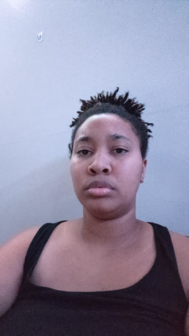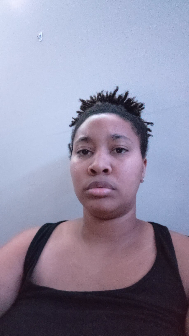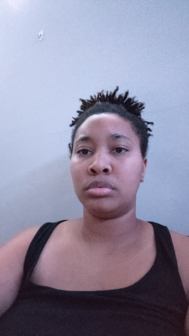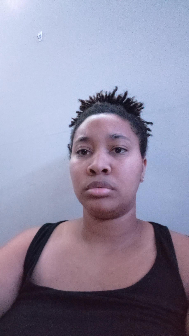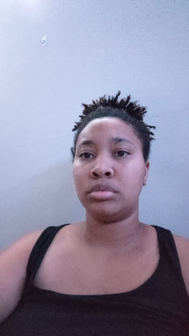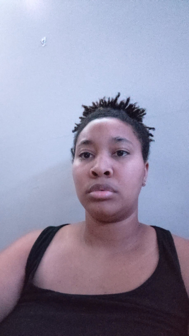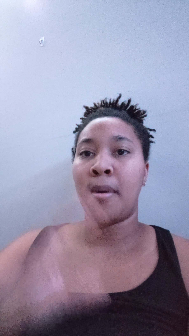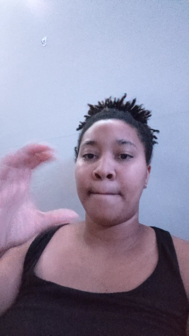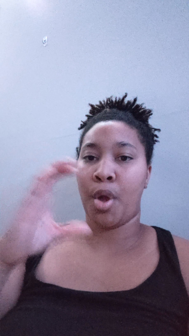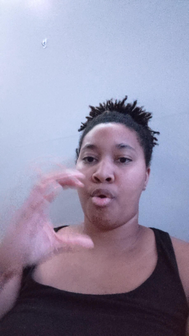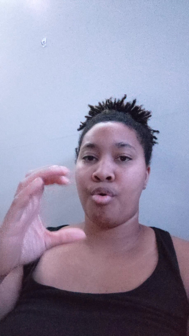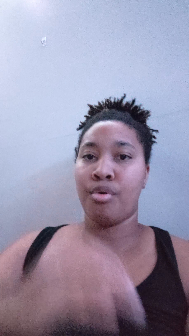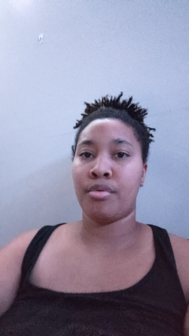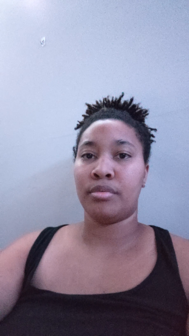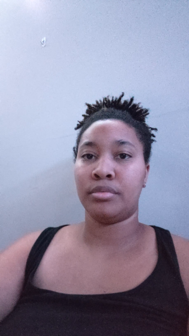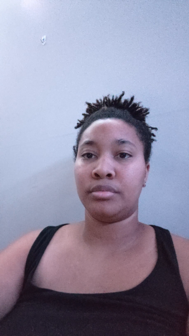ball